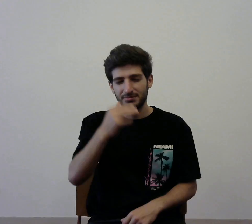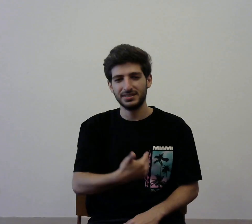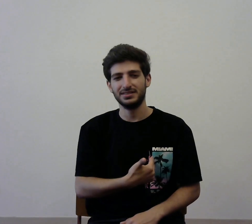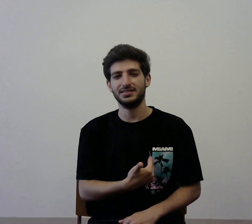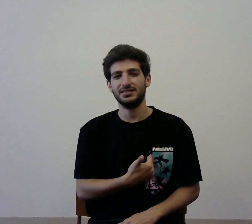istəmək